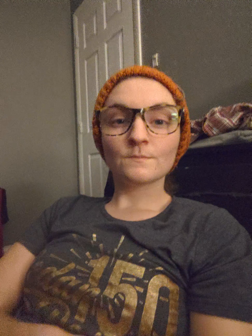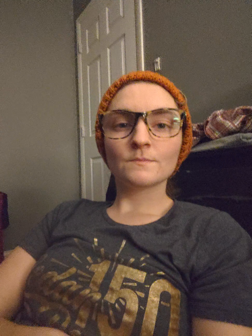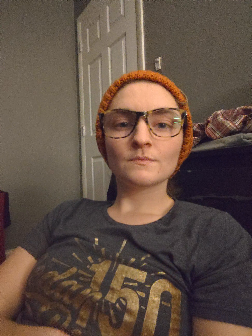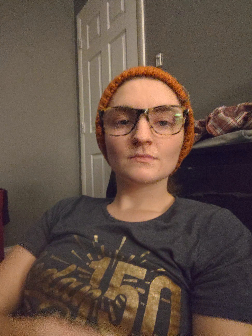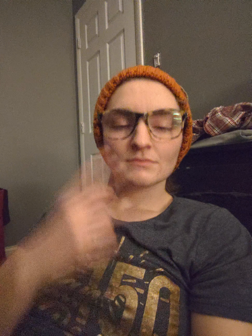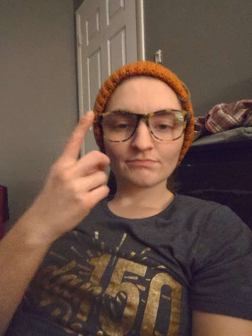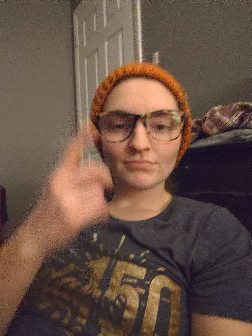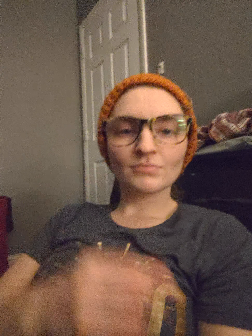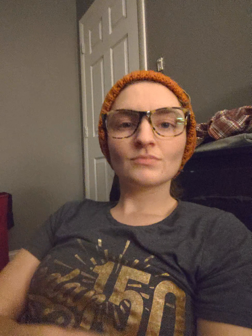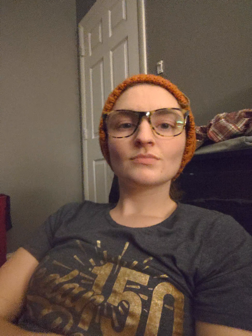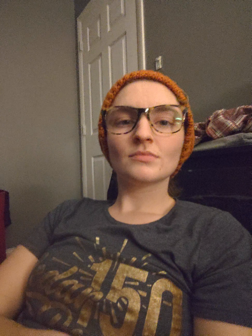think